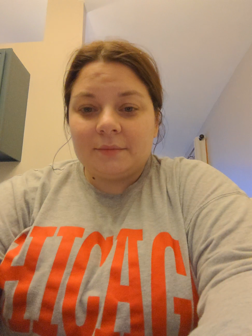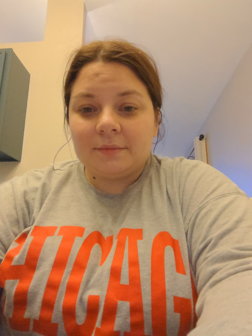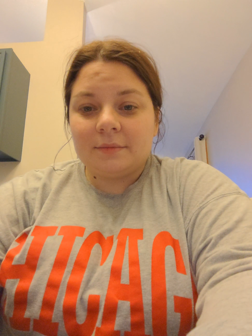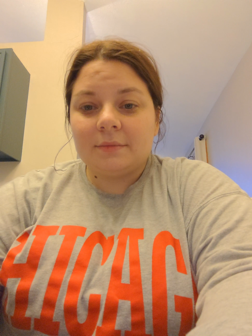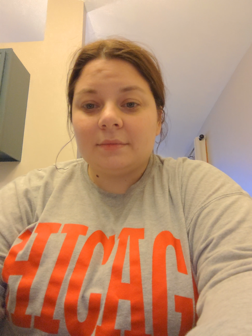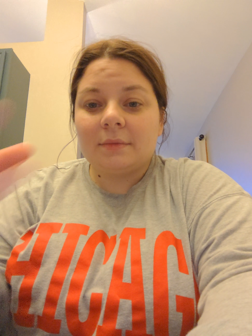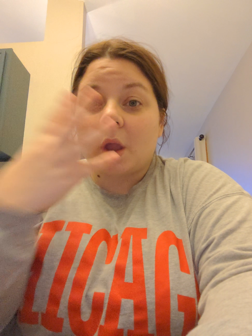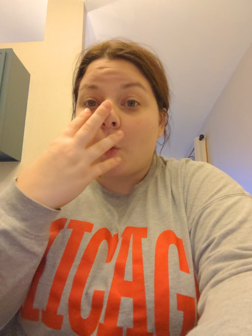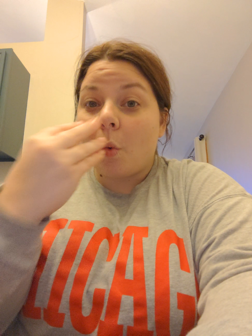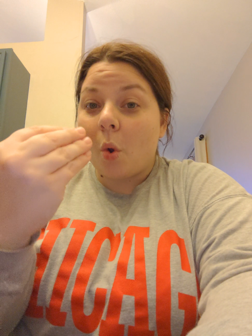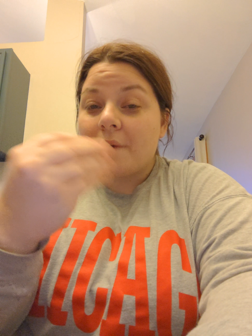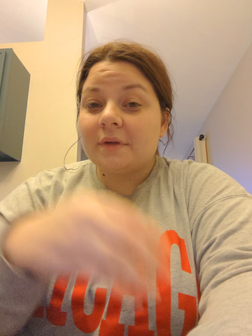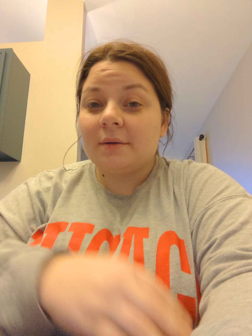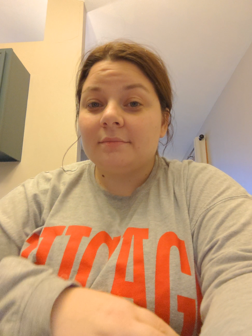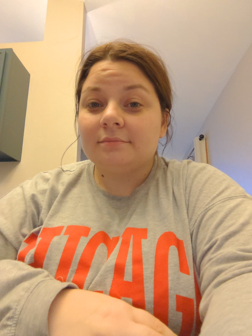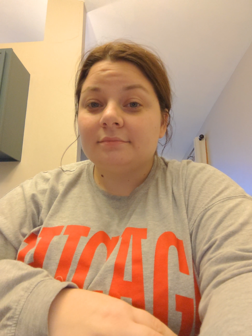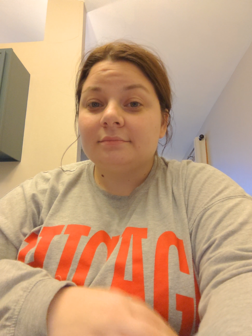wolf